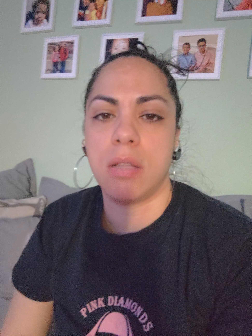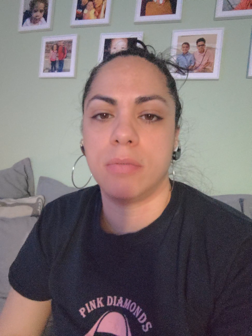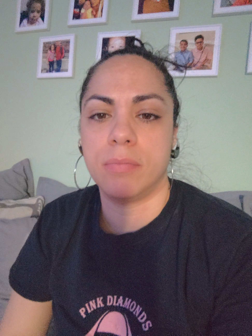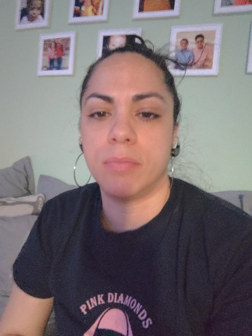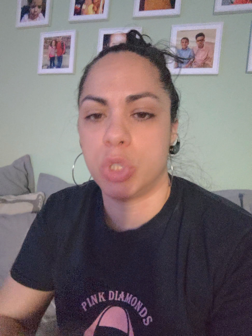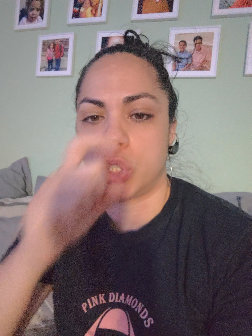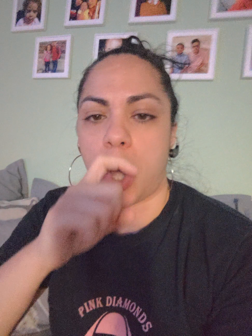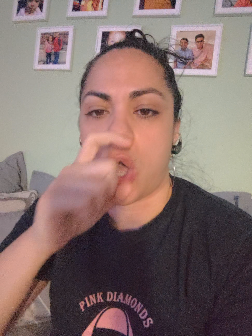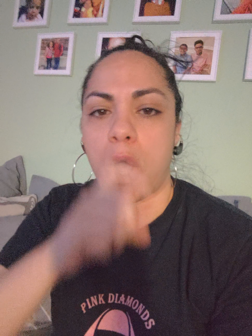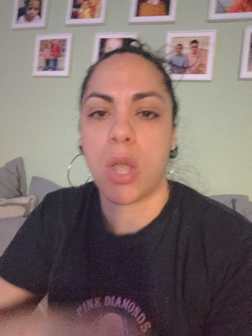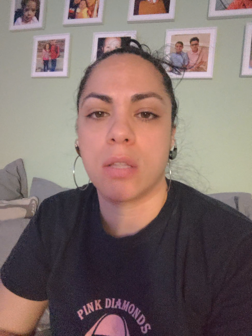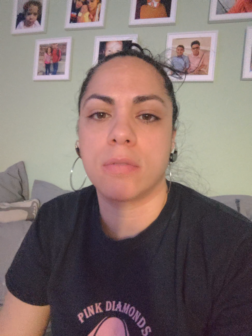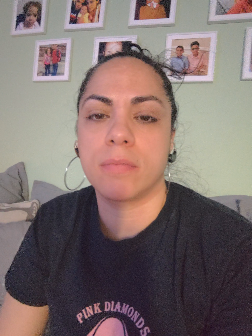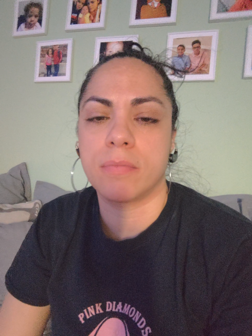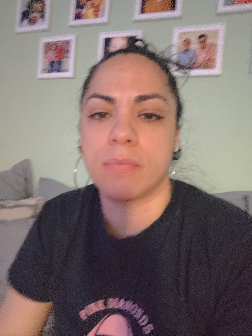doll